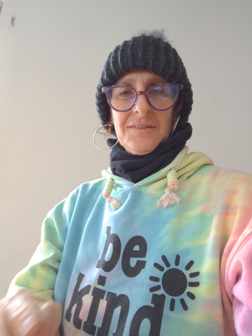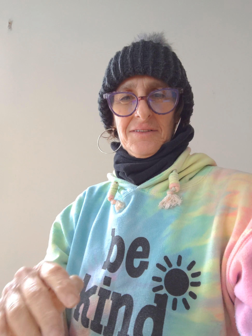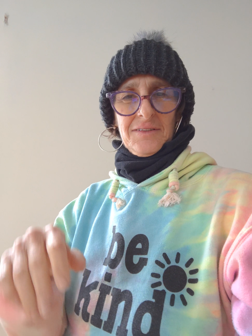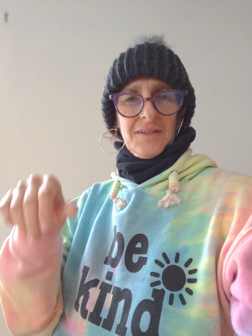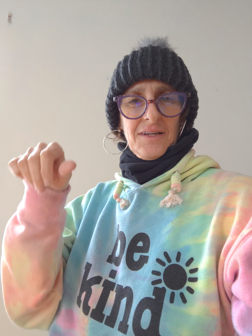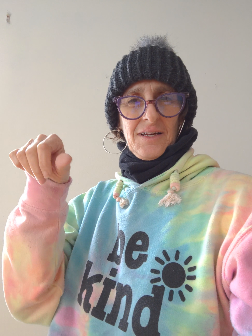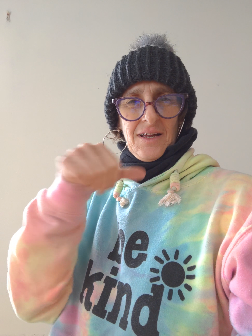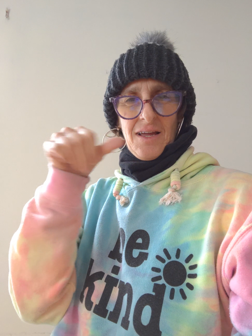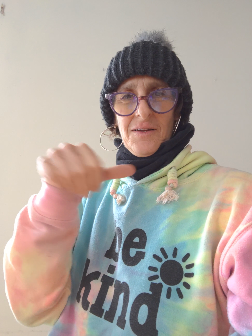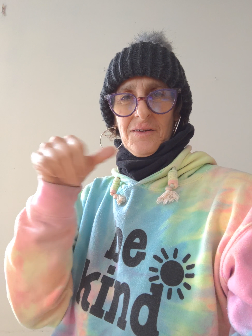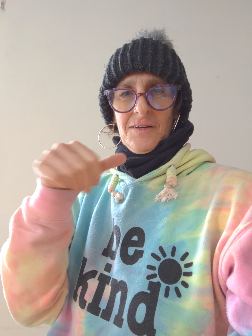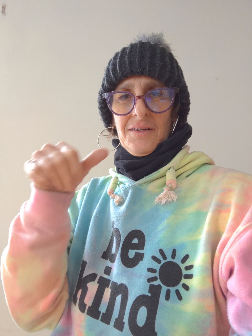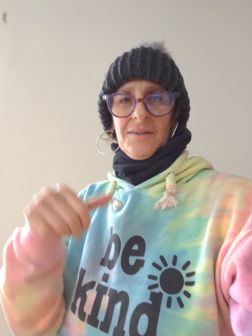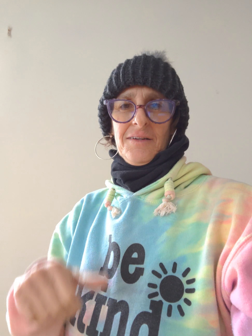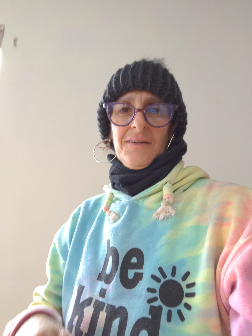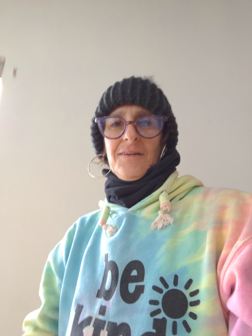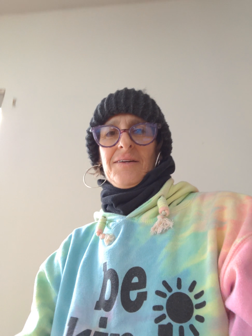carrot